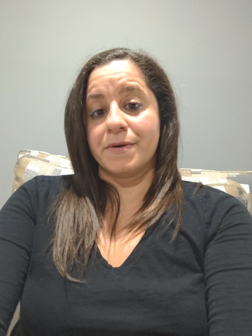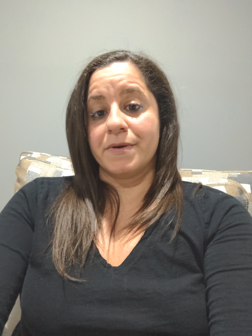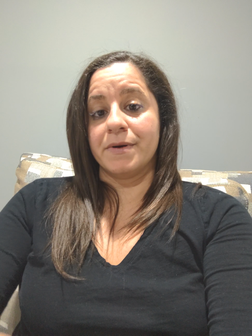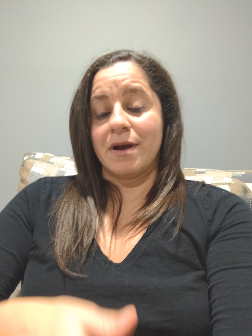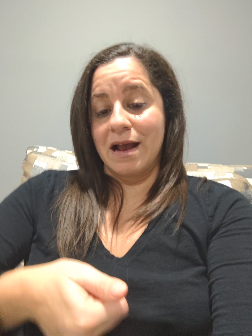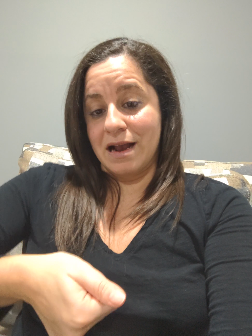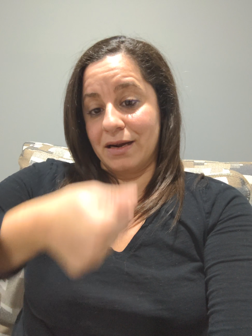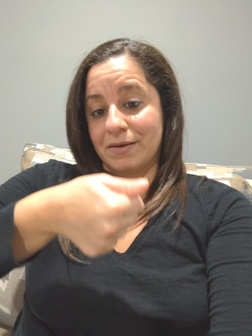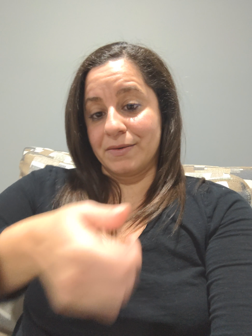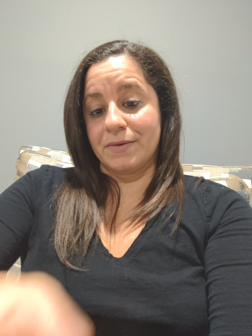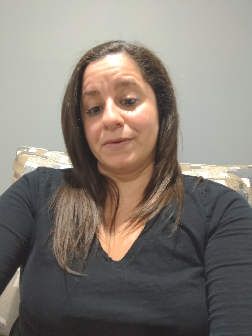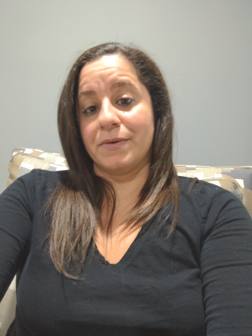hide